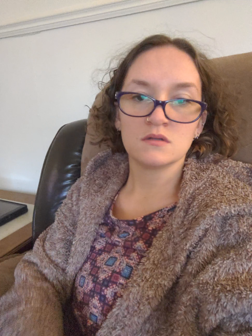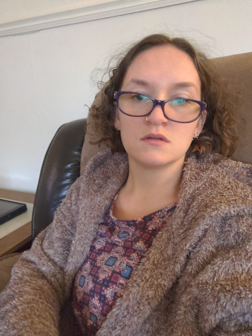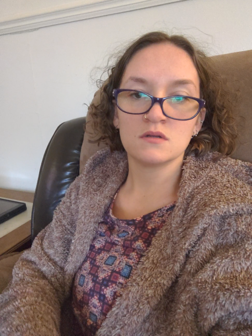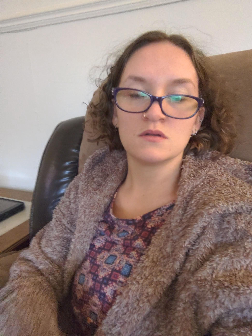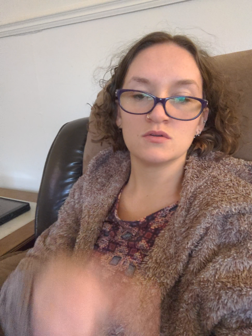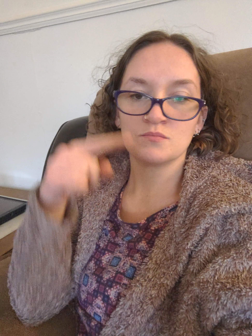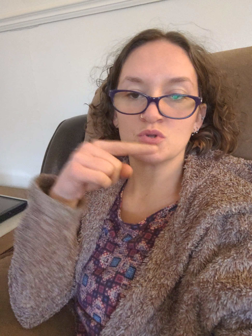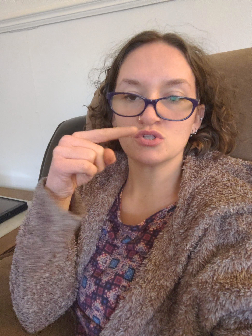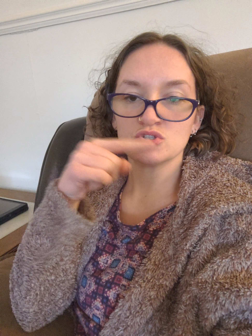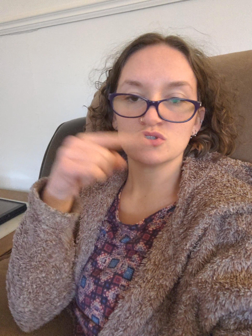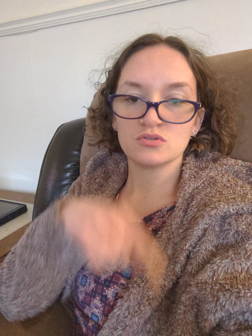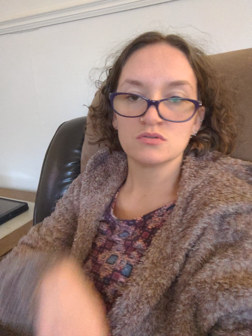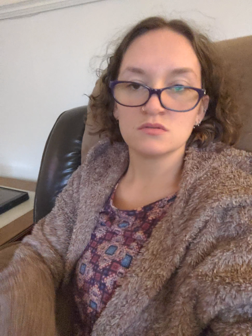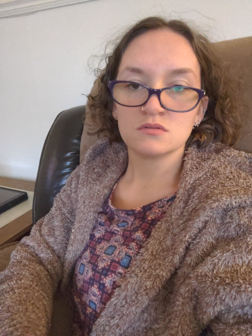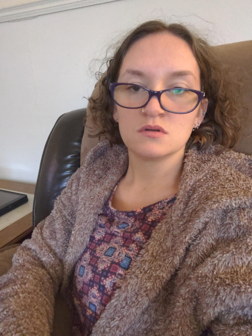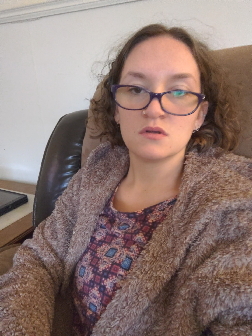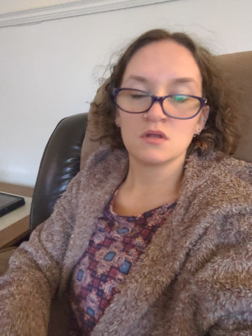toothbrush